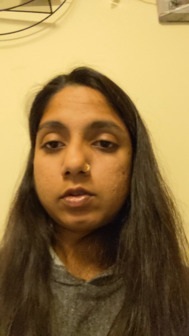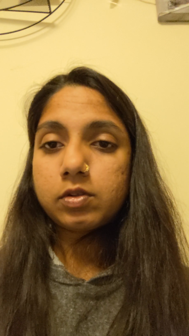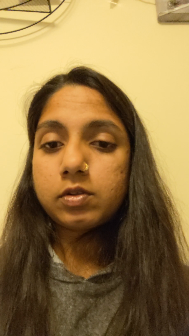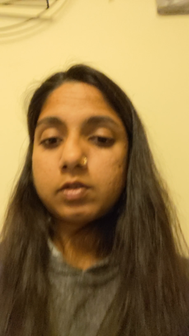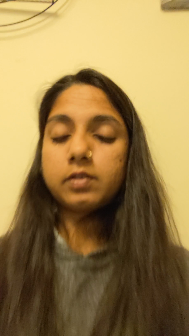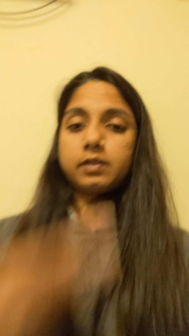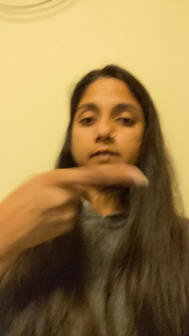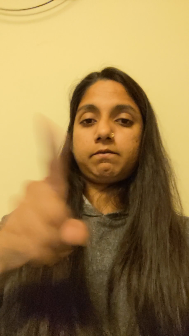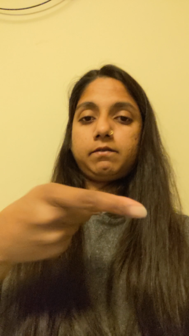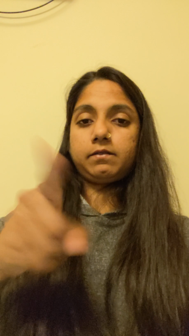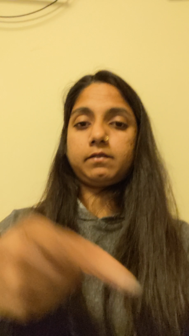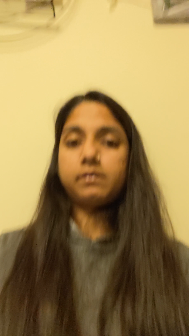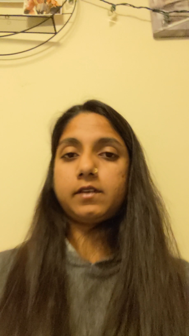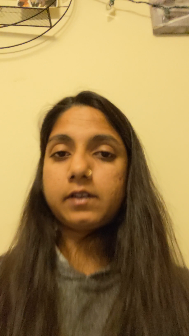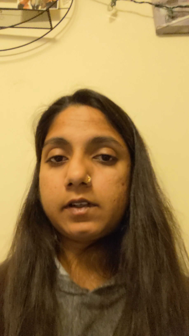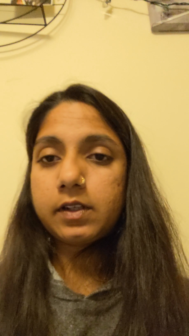knife